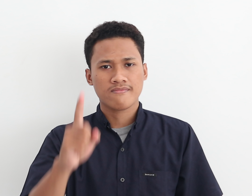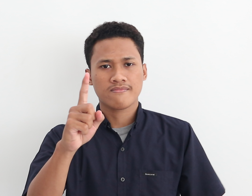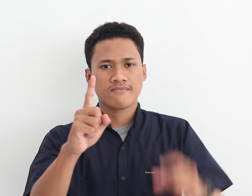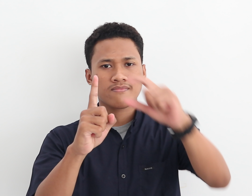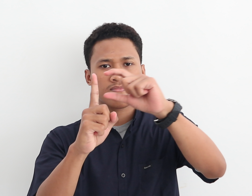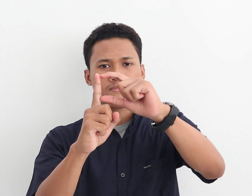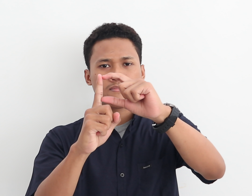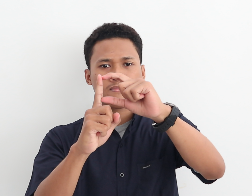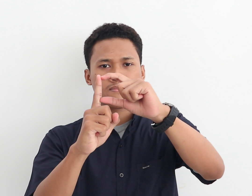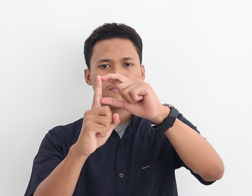P